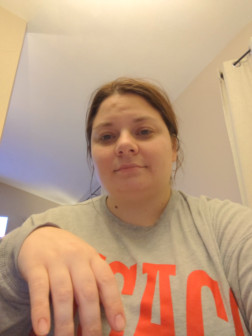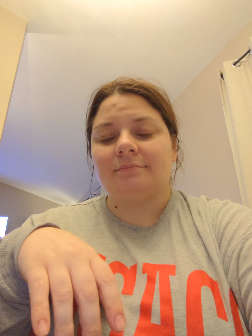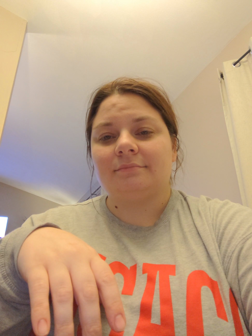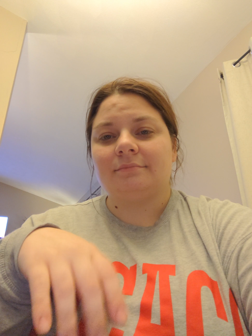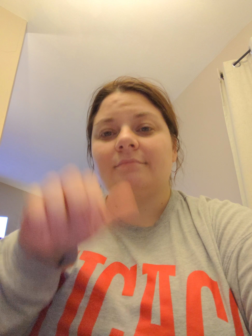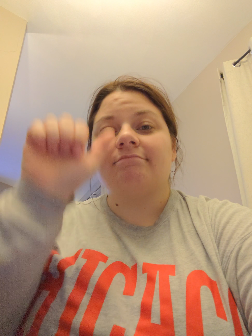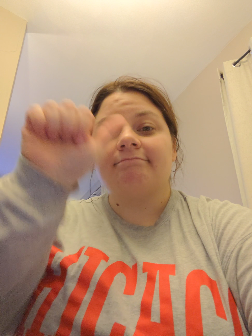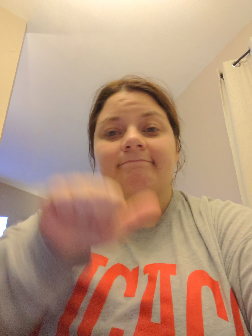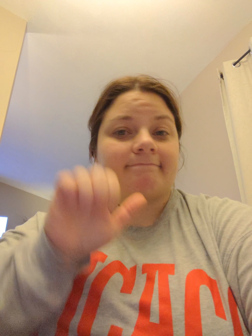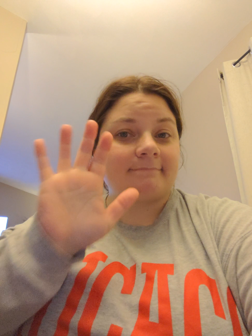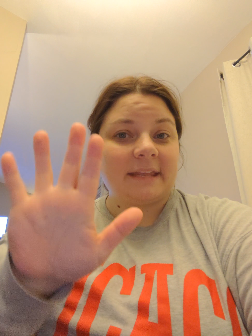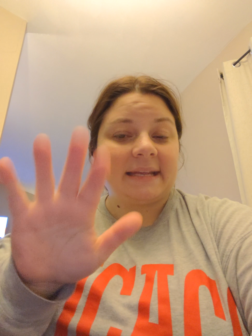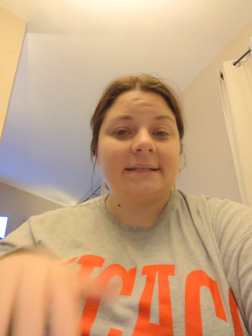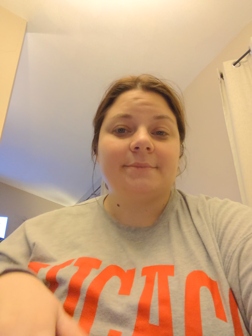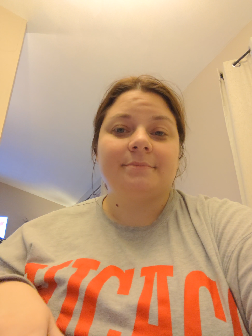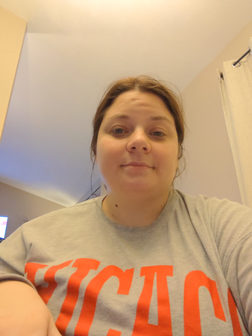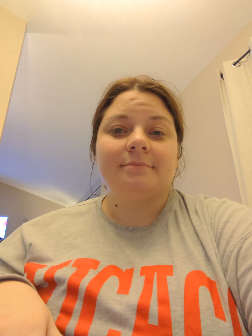mitten